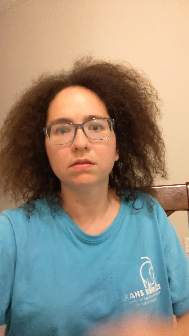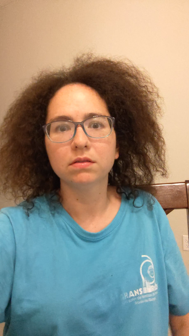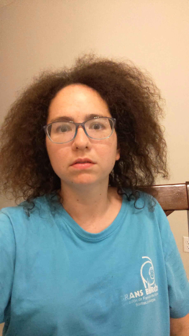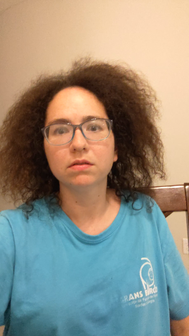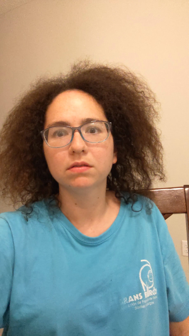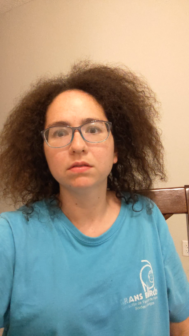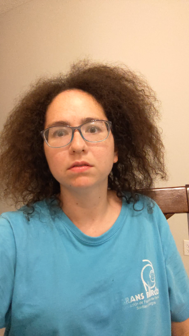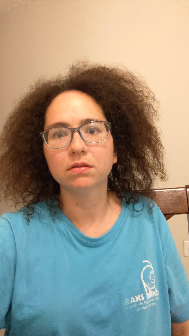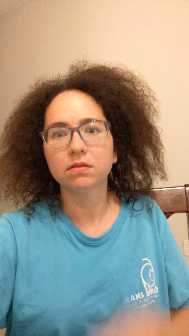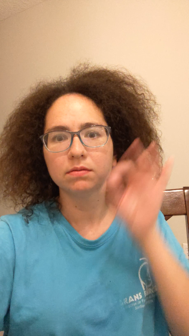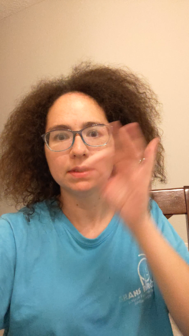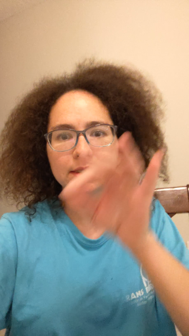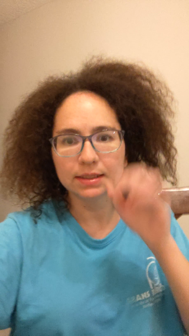fit